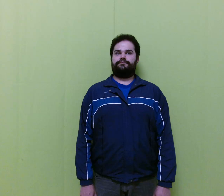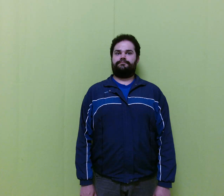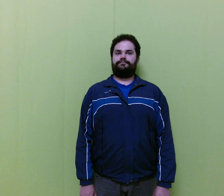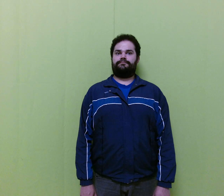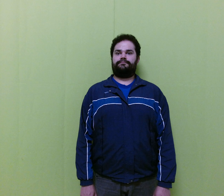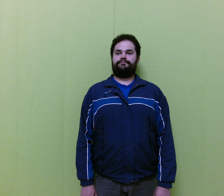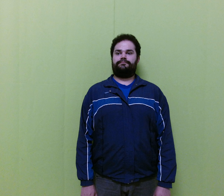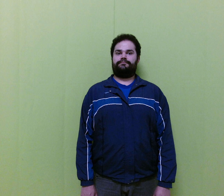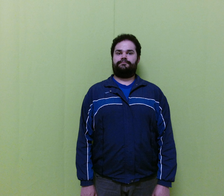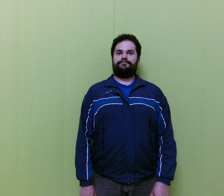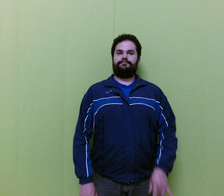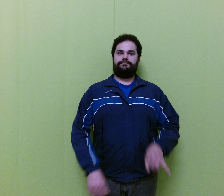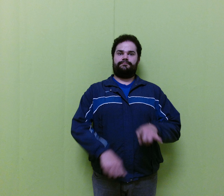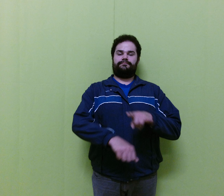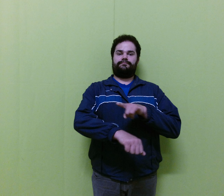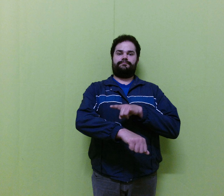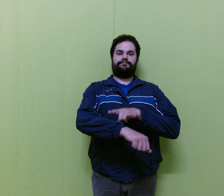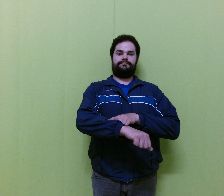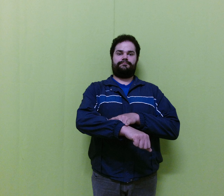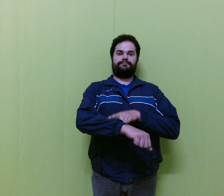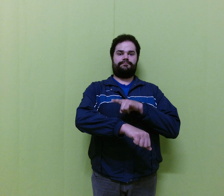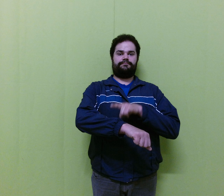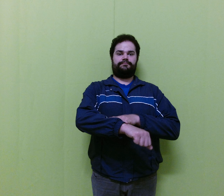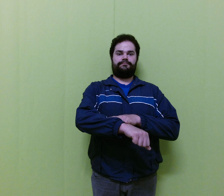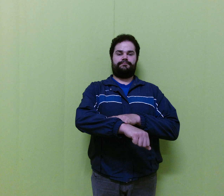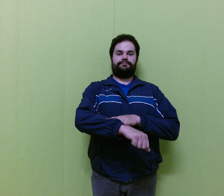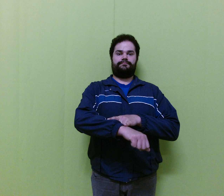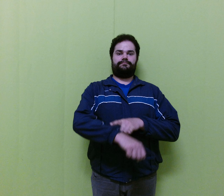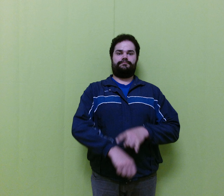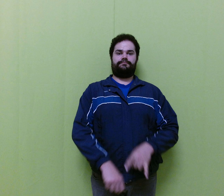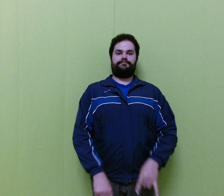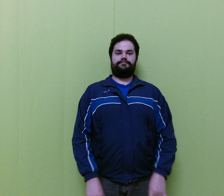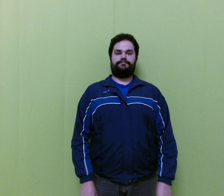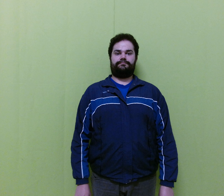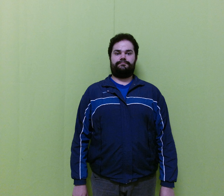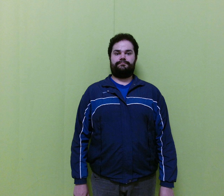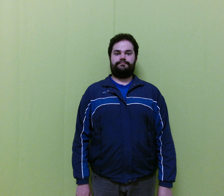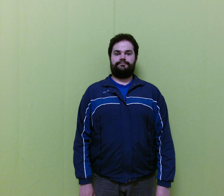banheiro